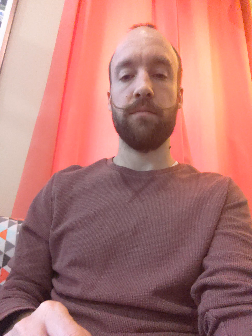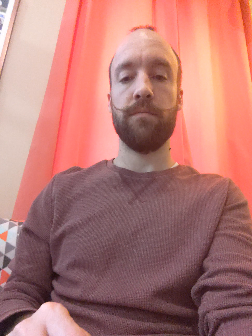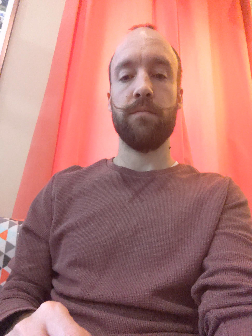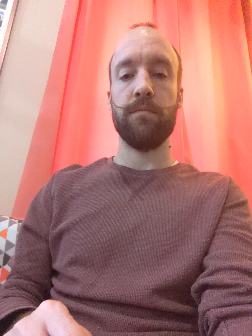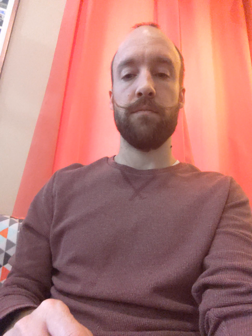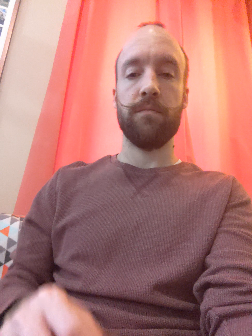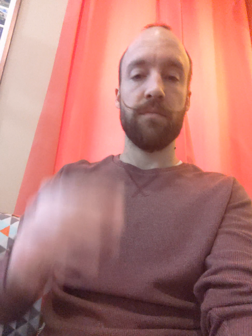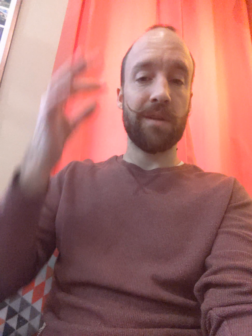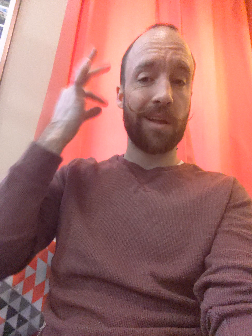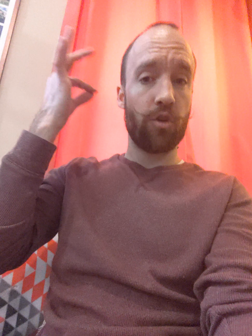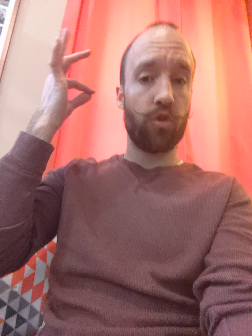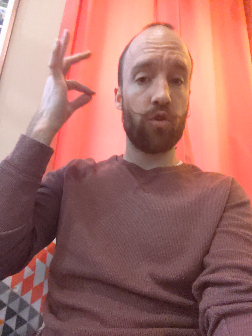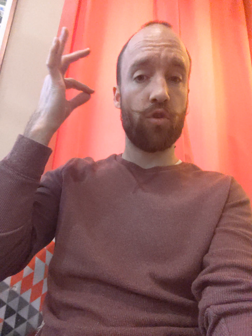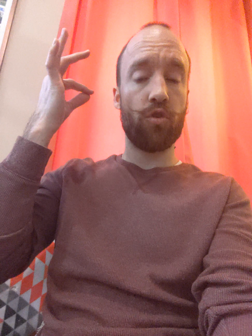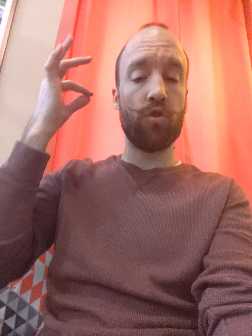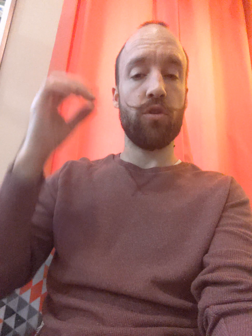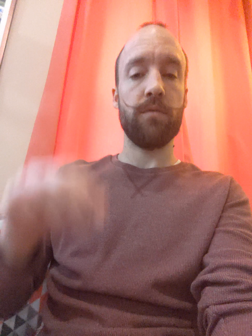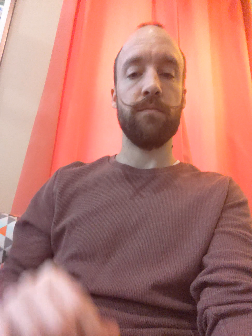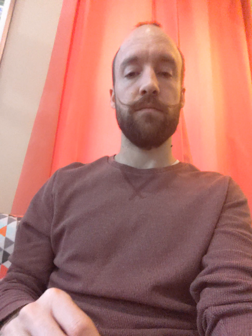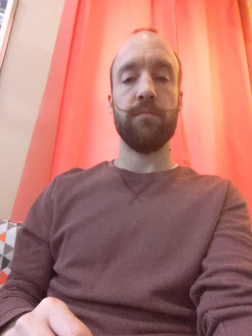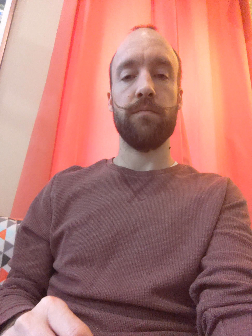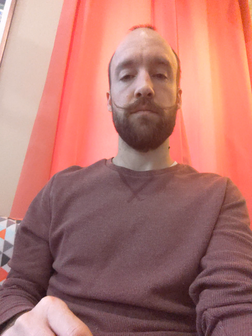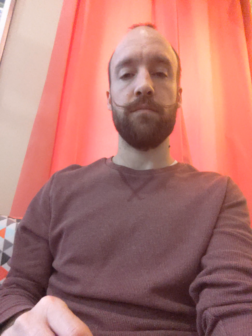hair